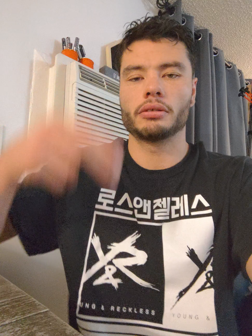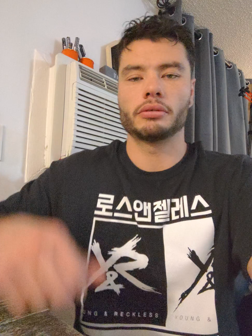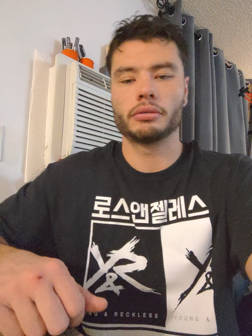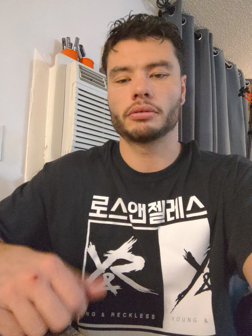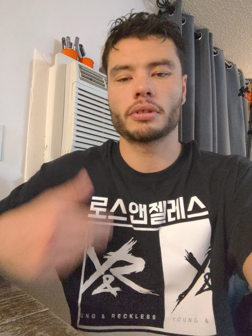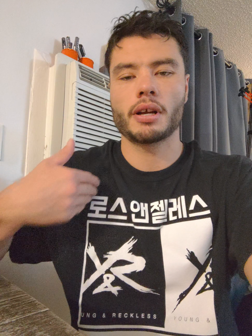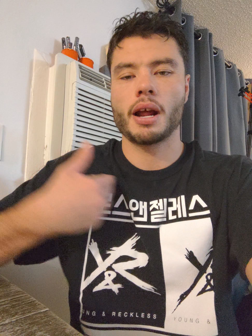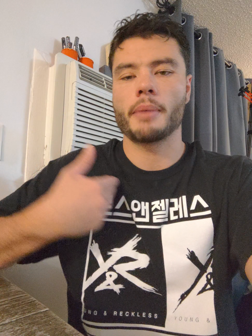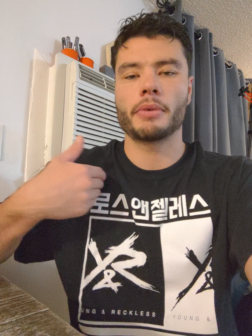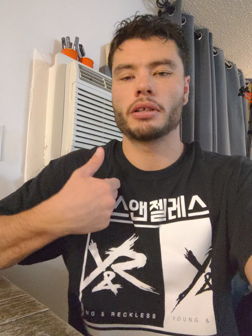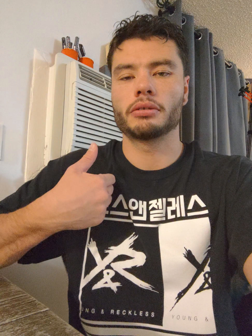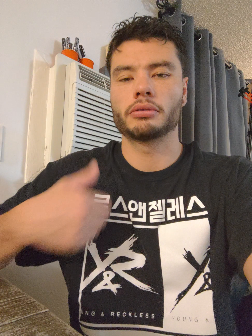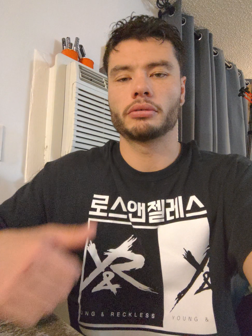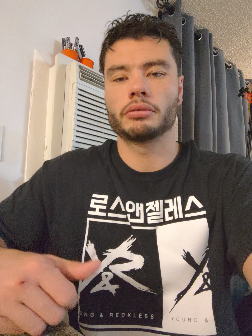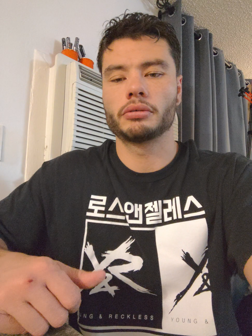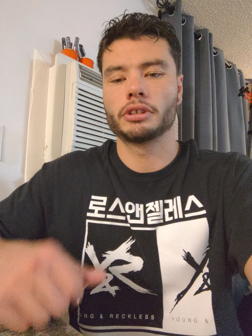animal